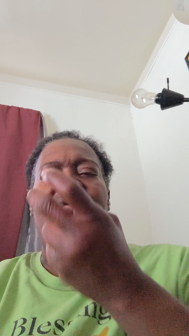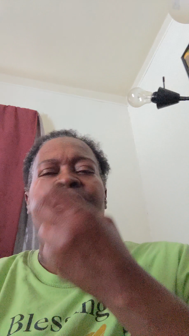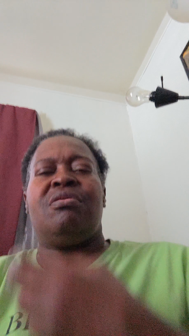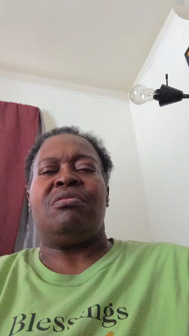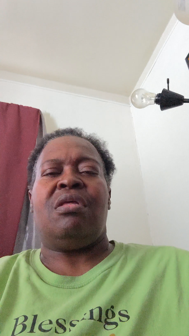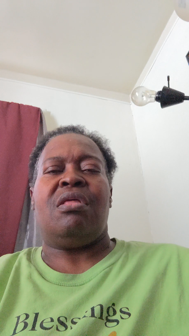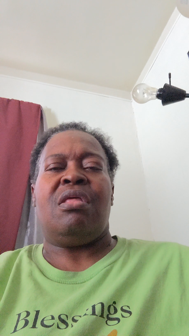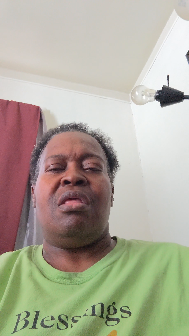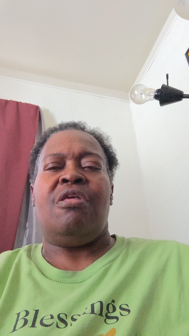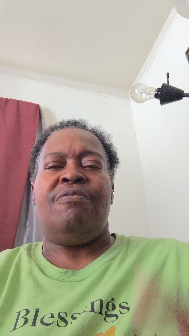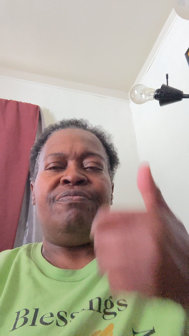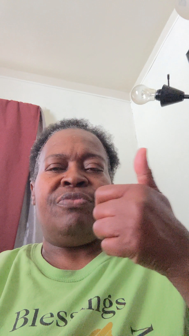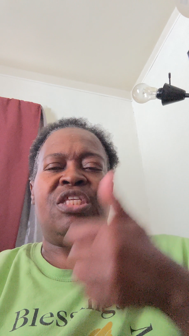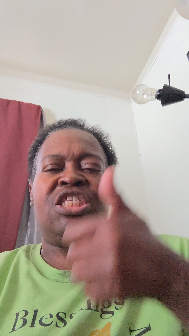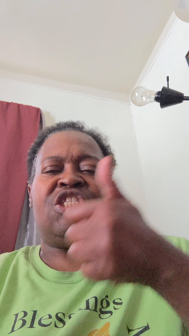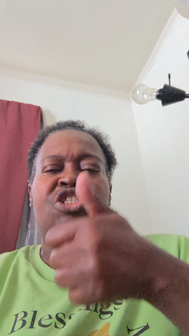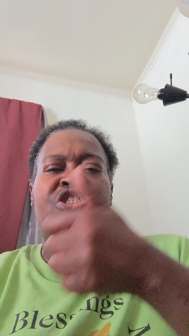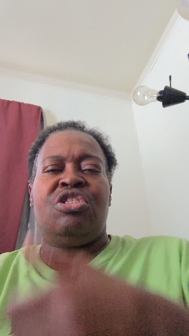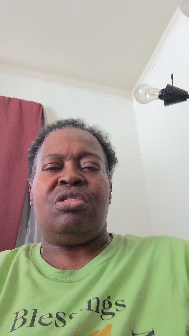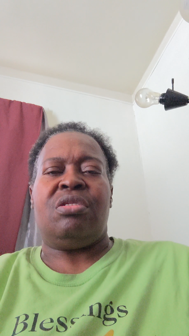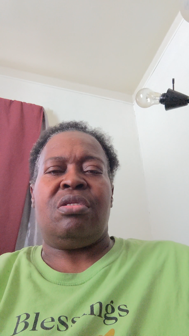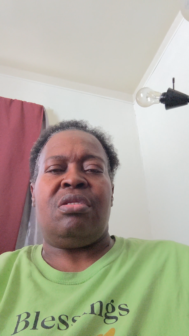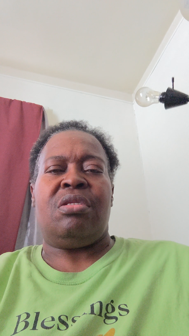each